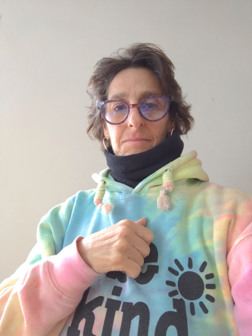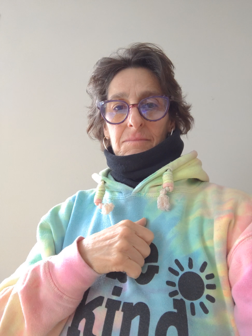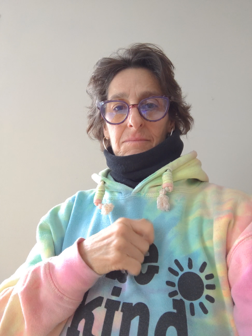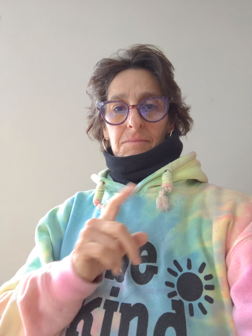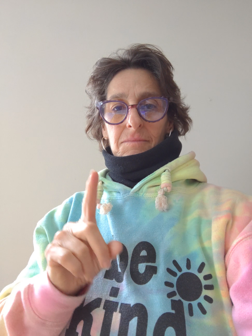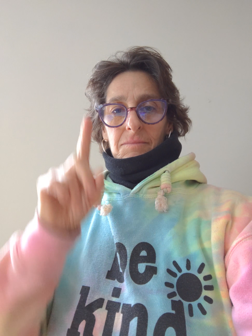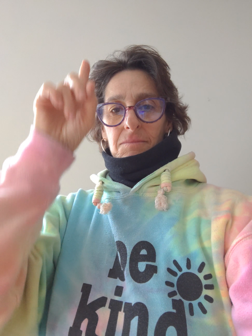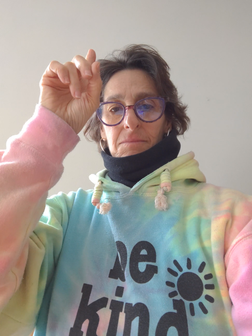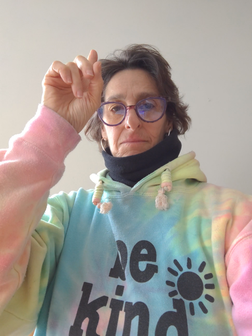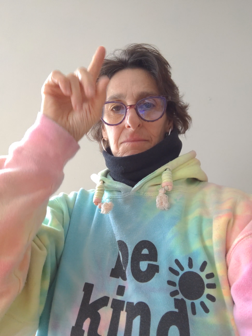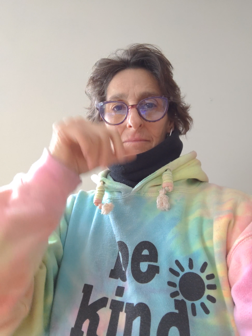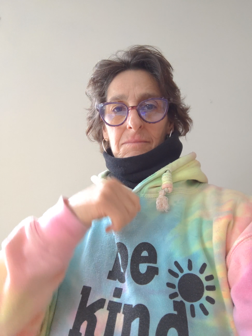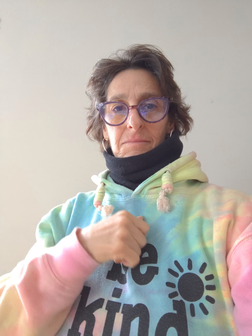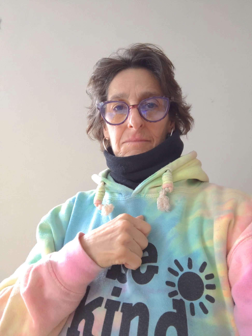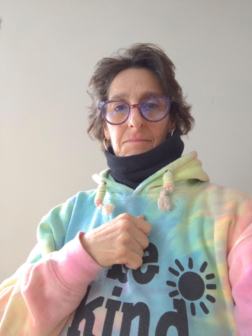up